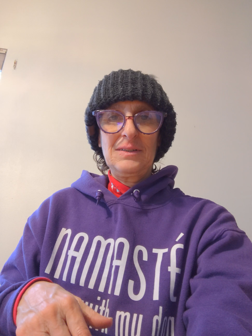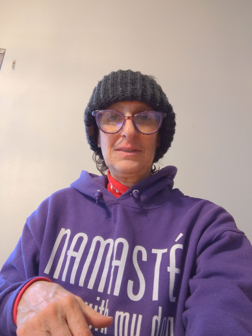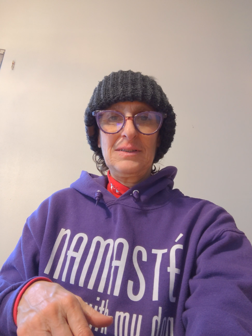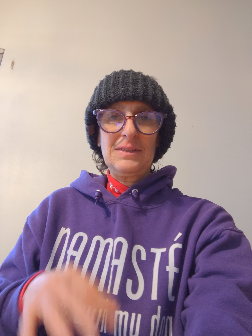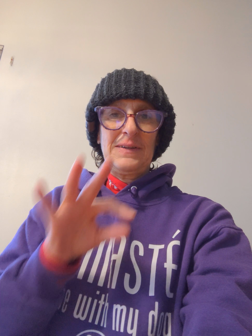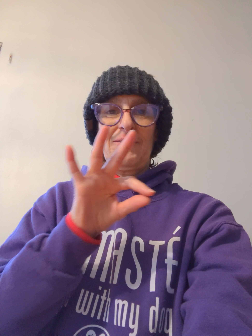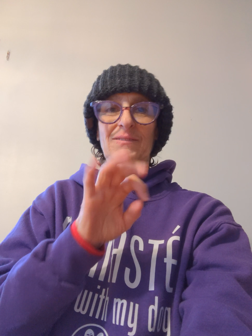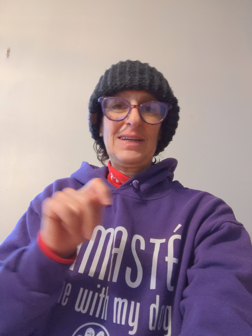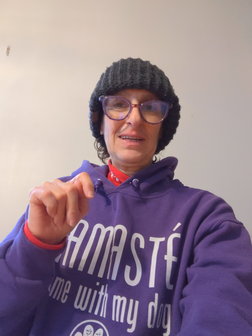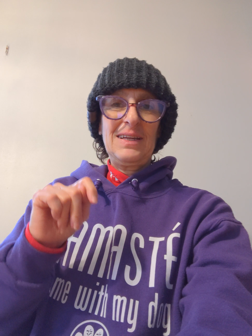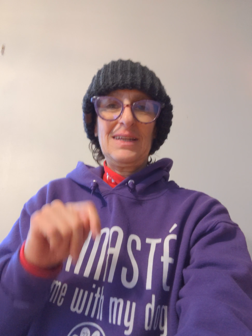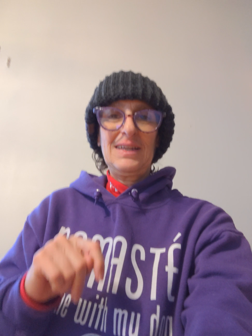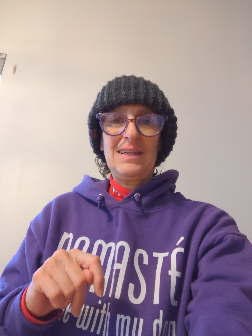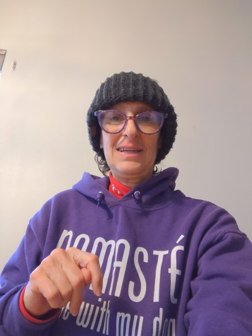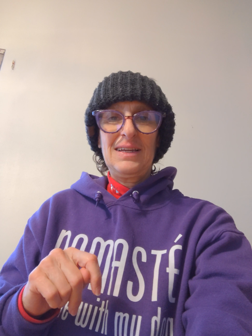feet